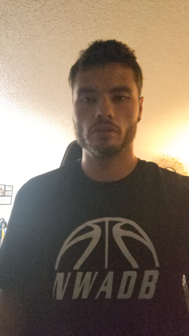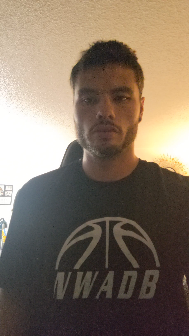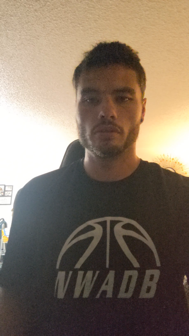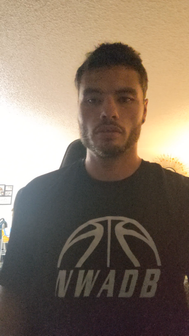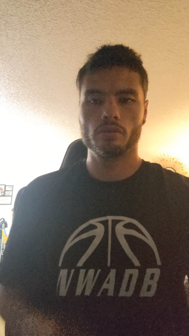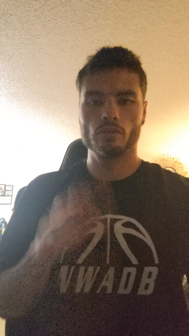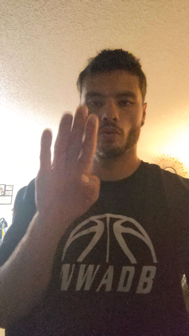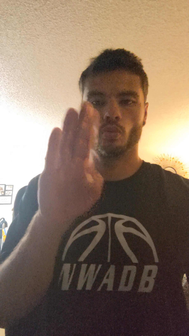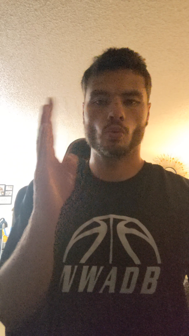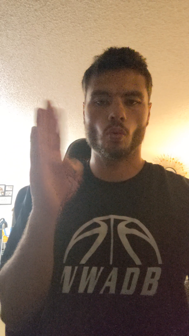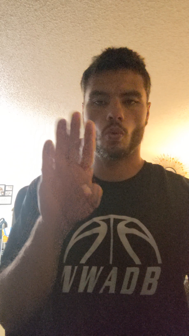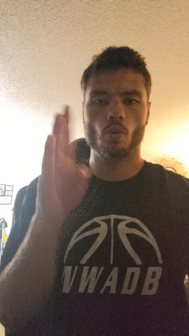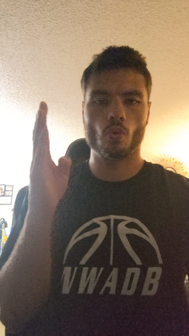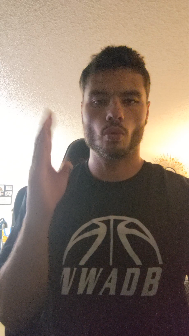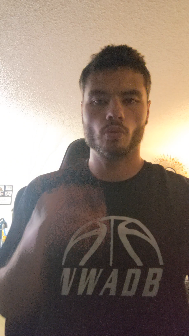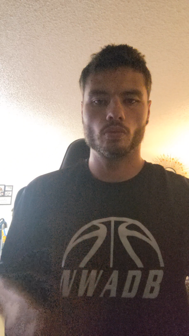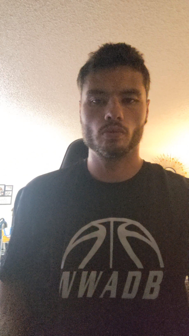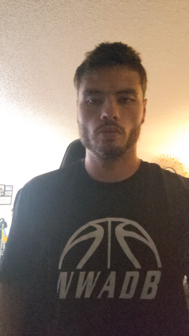door